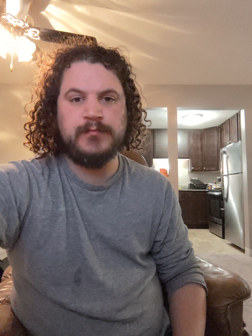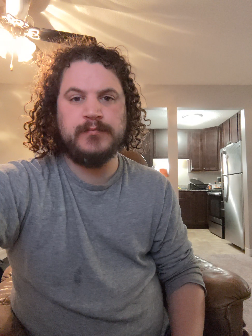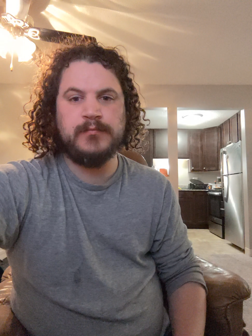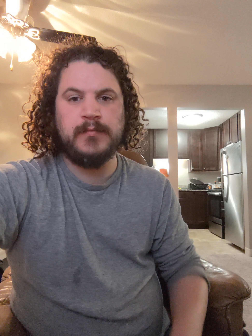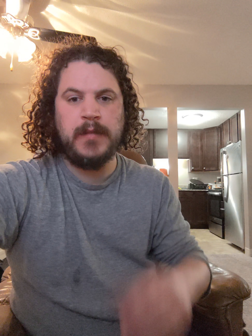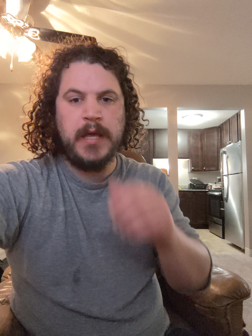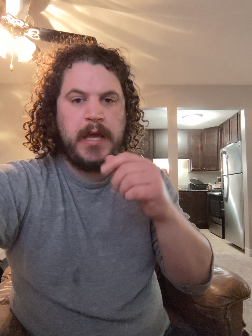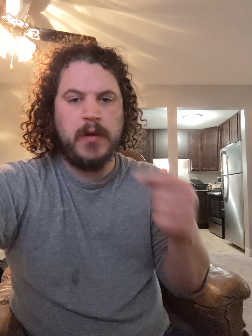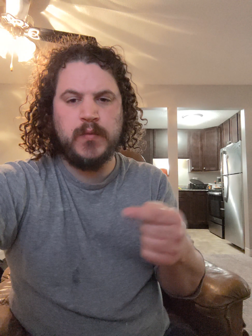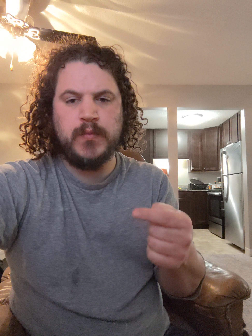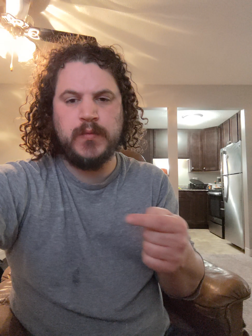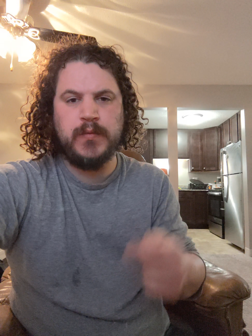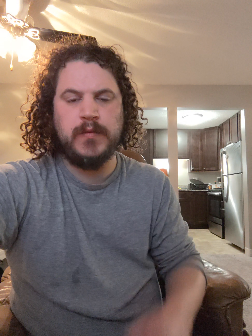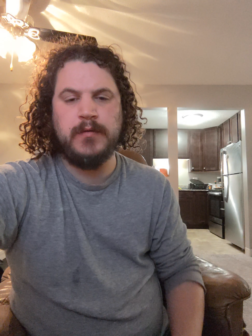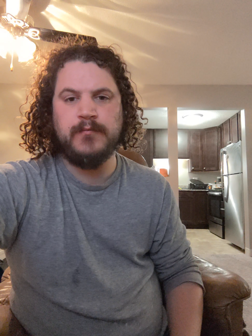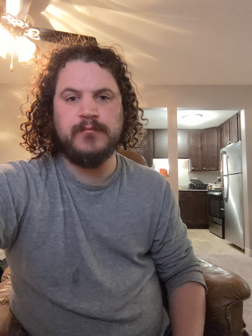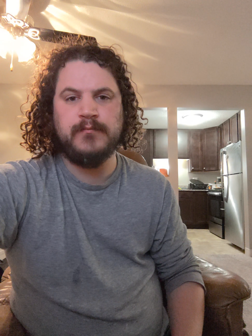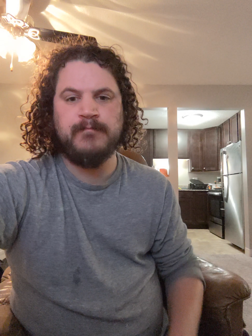owie